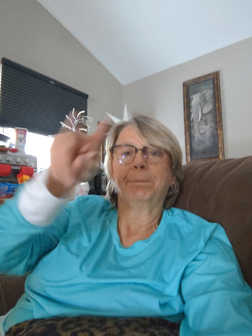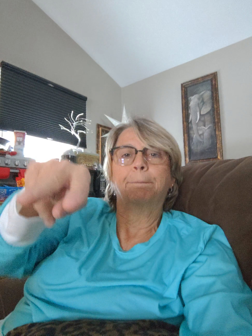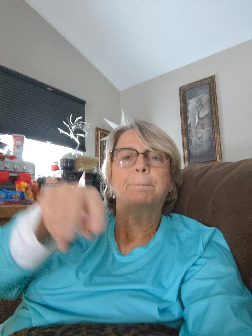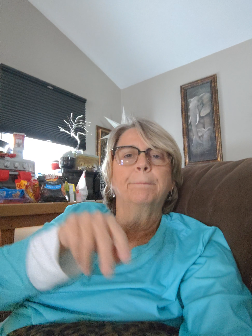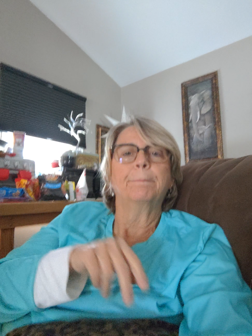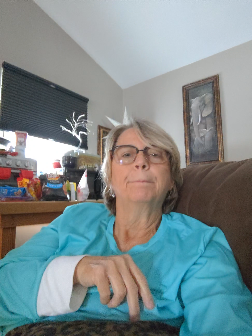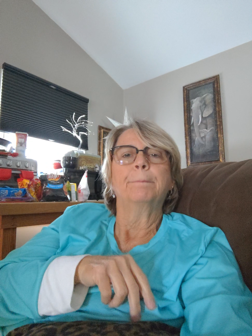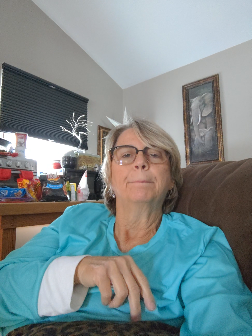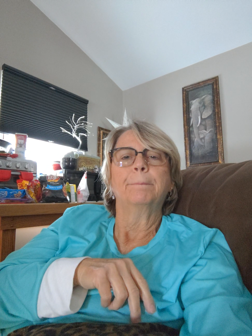jump